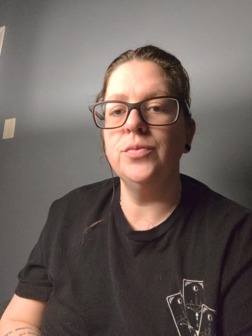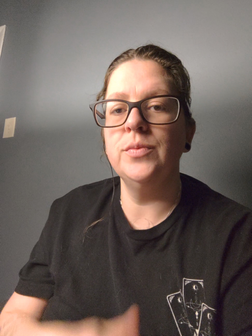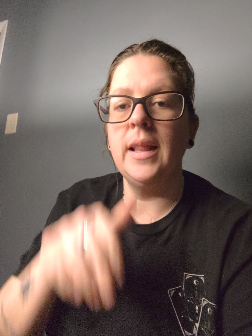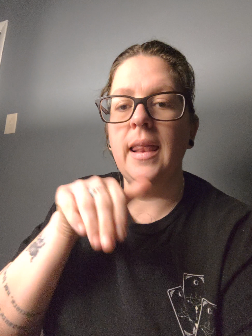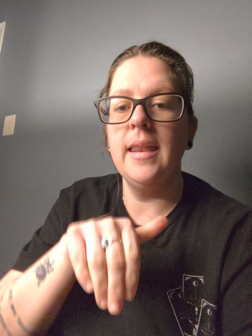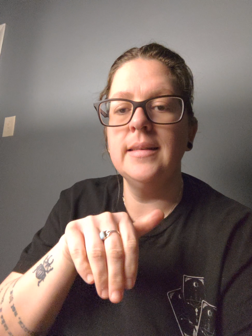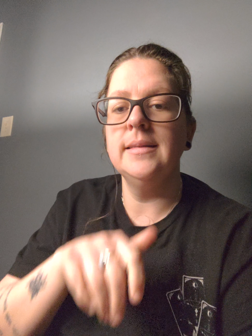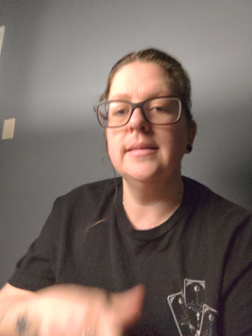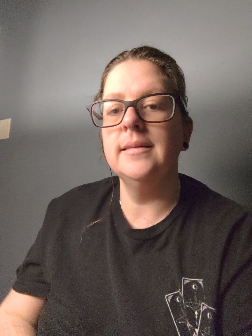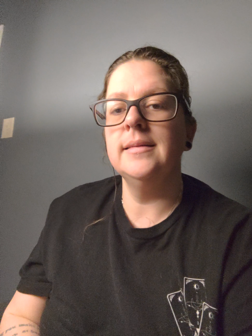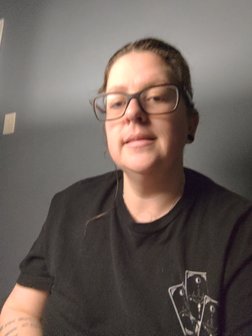night